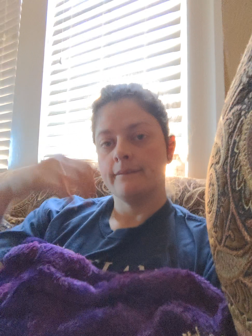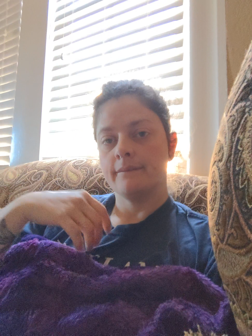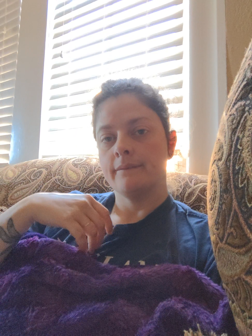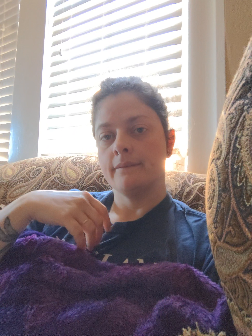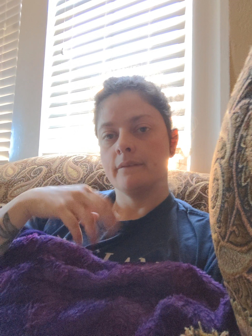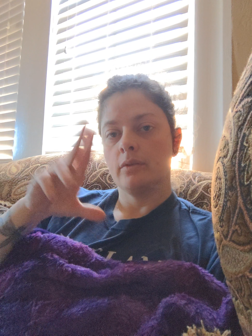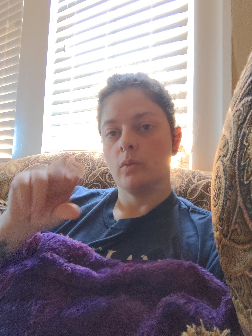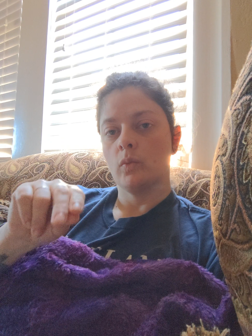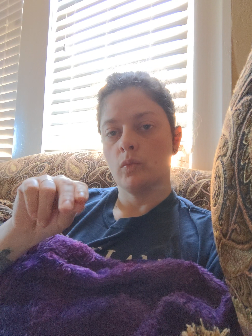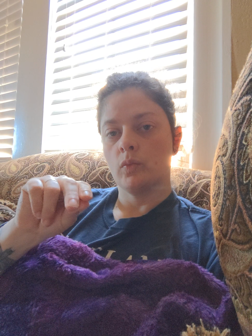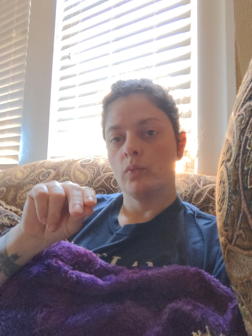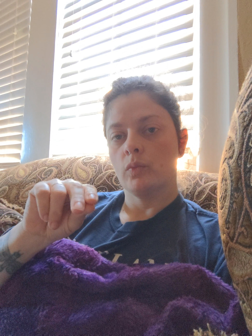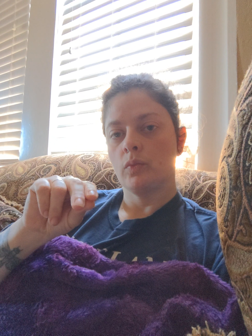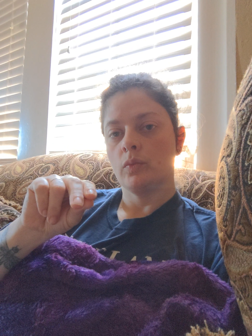no